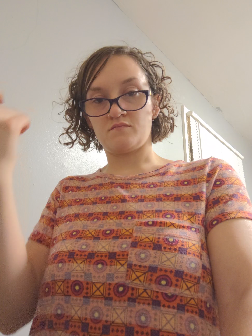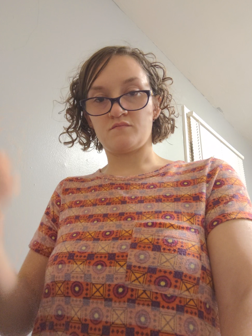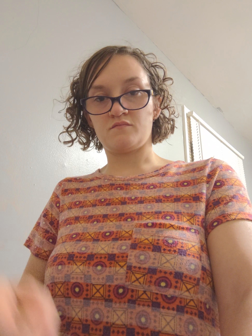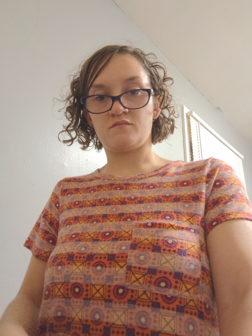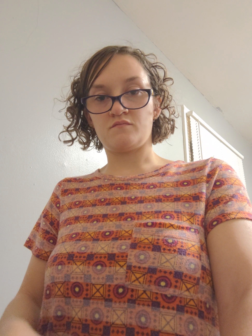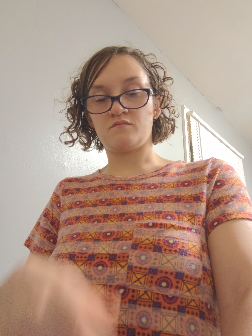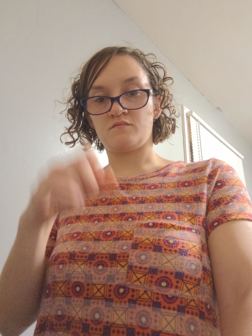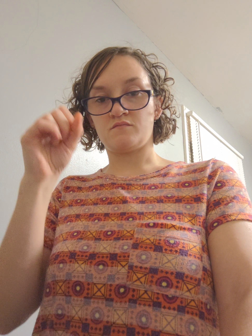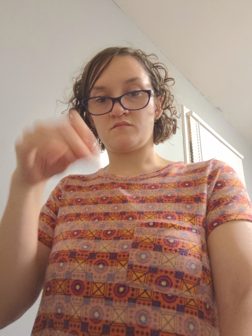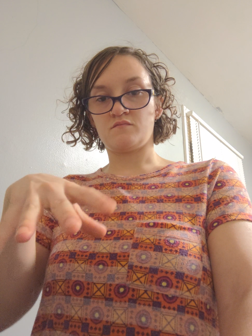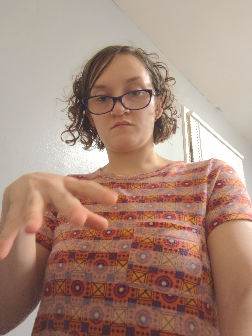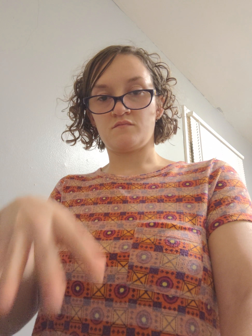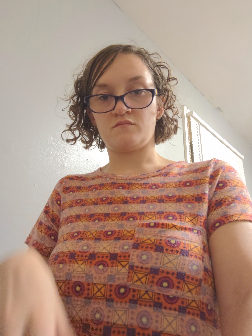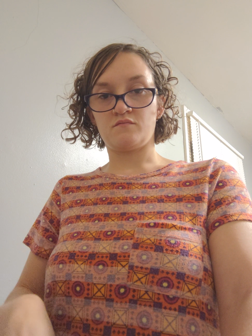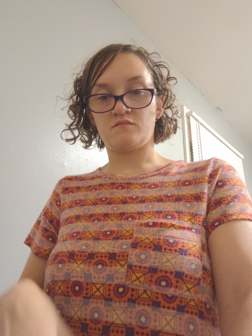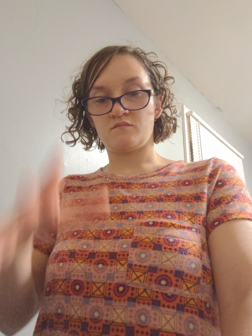drop